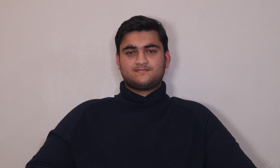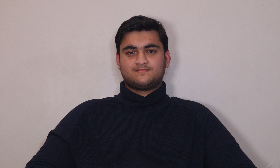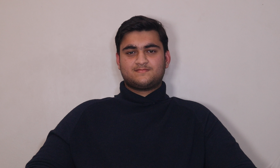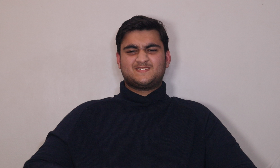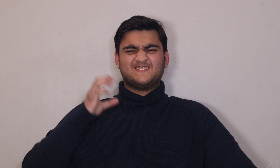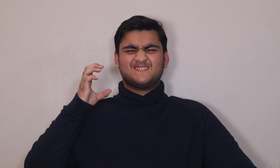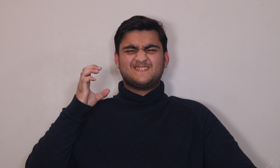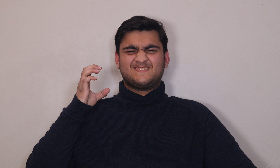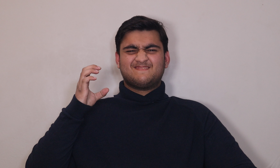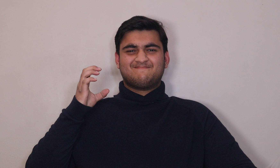stiff